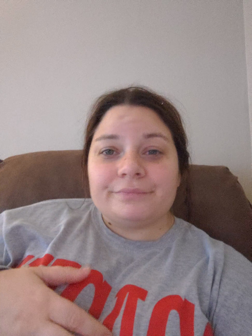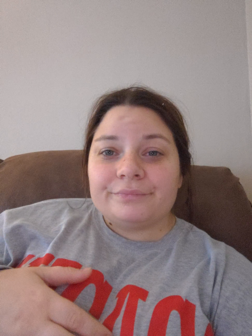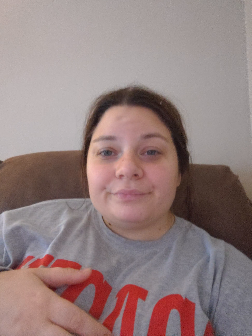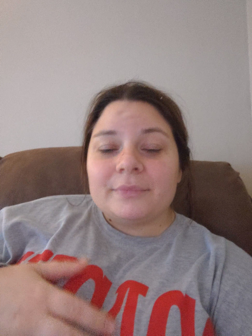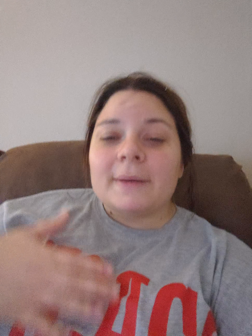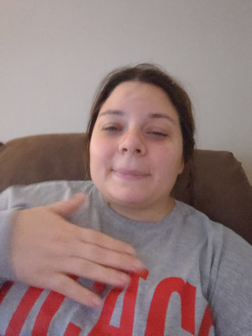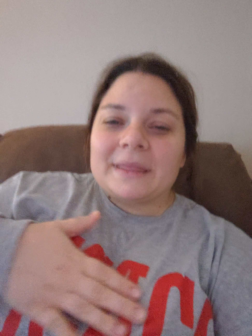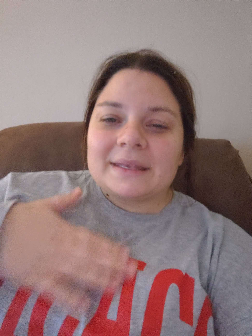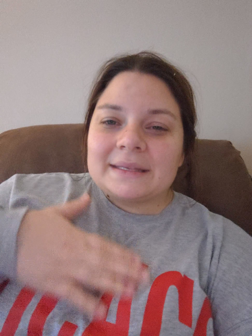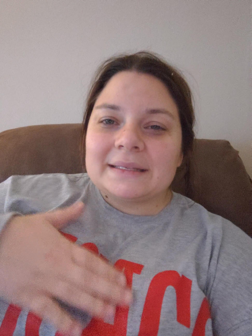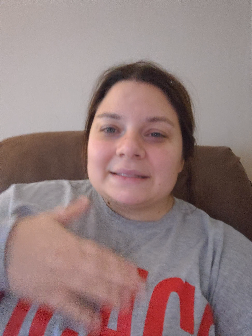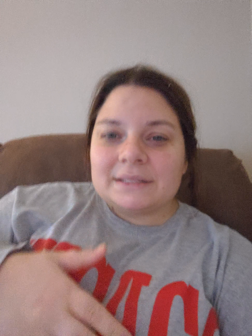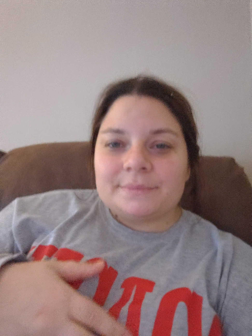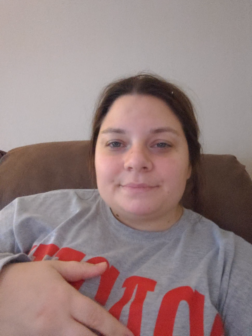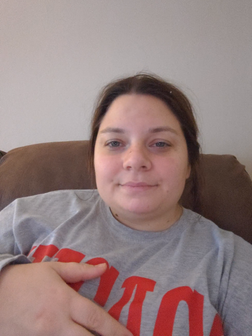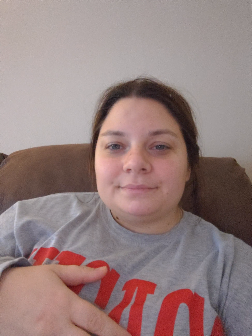please